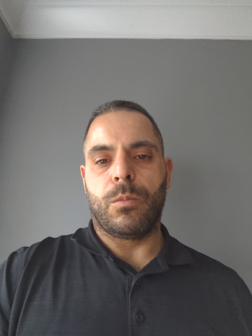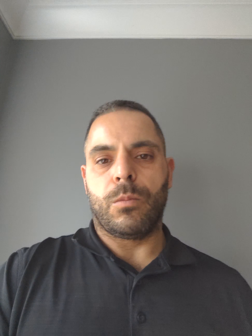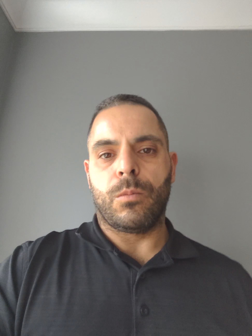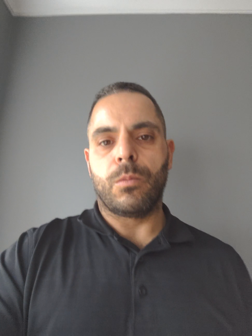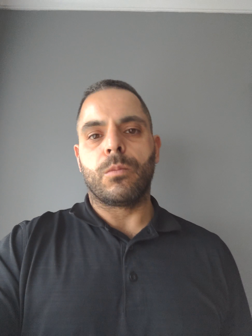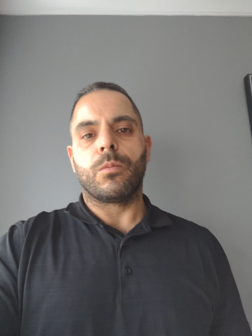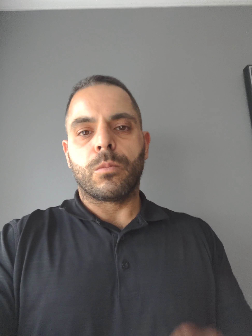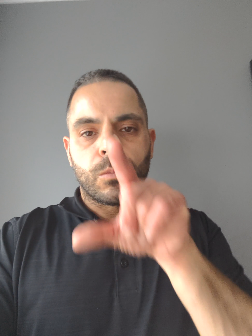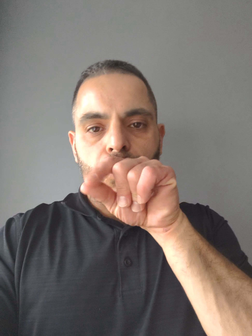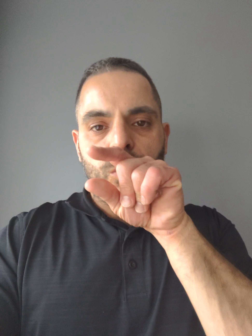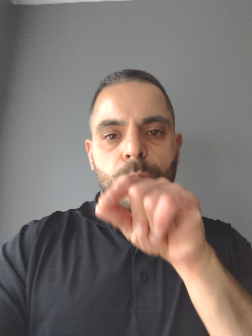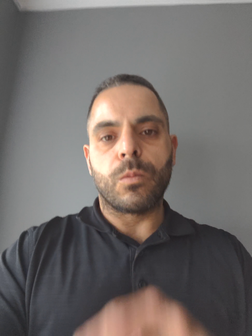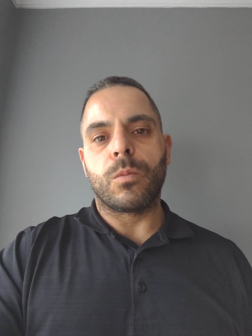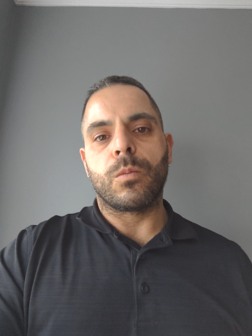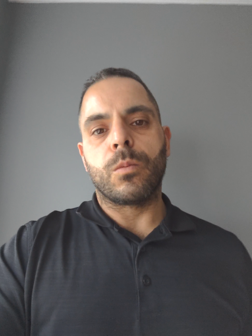goose